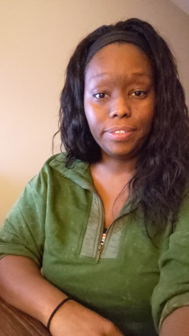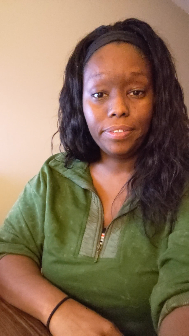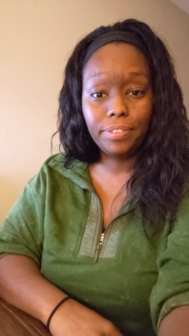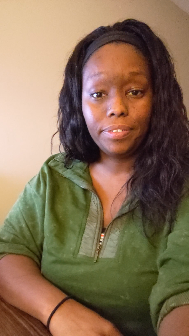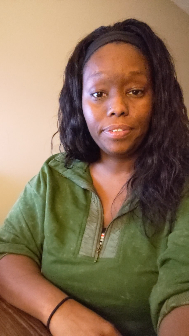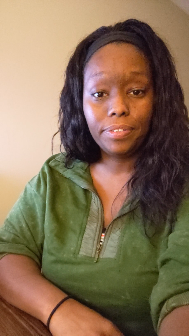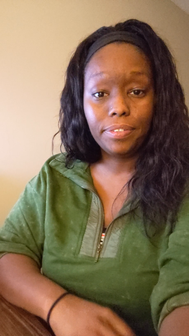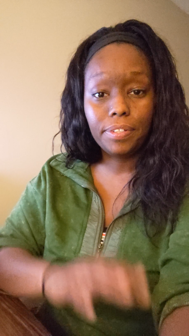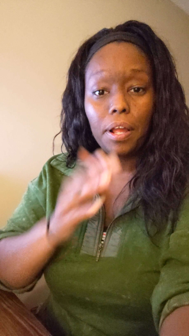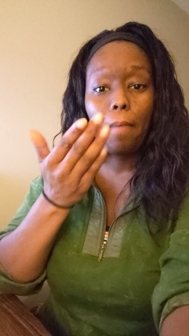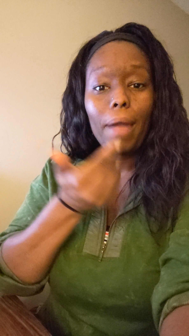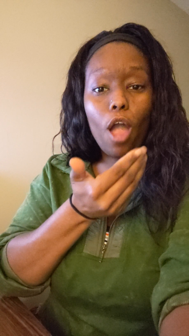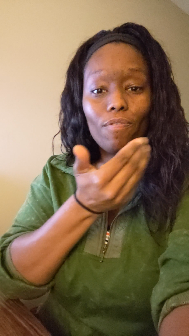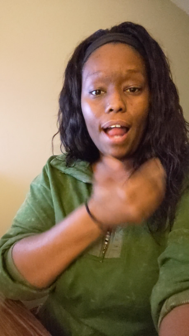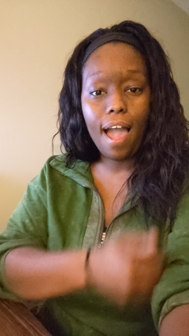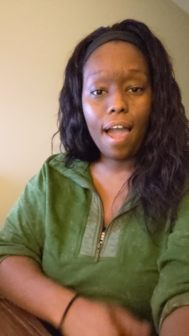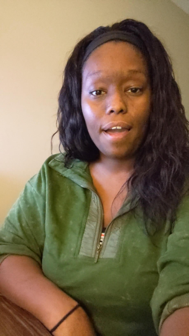butterfly